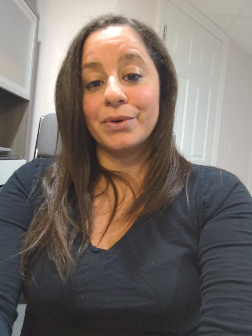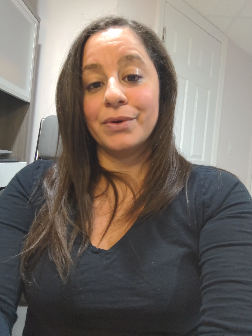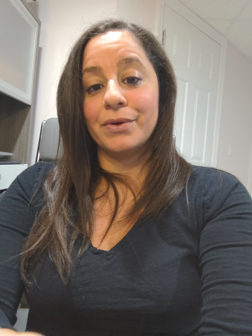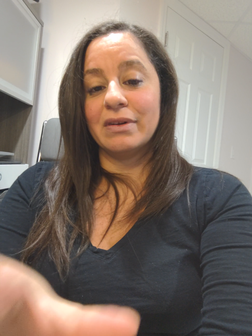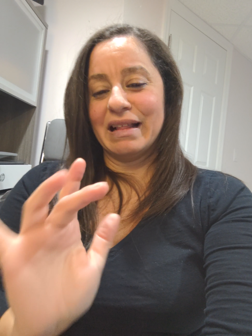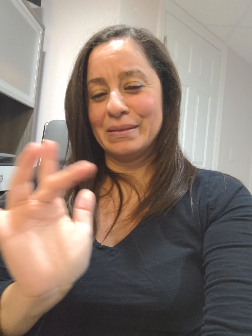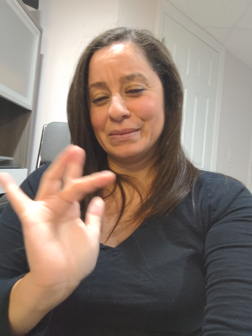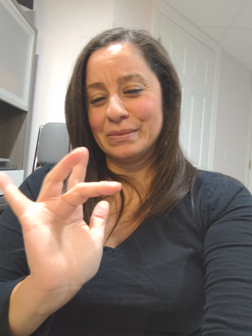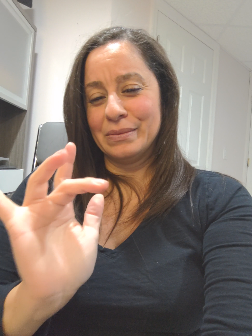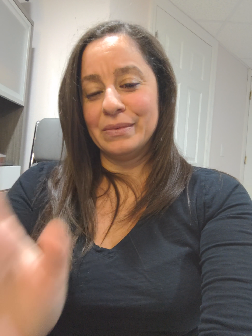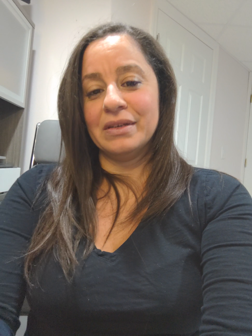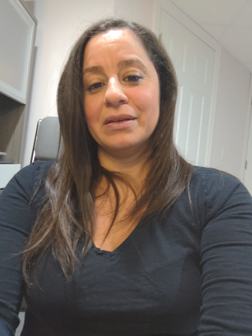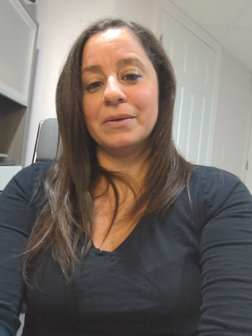yucky